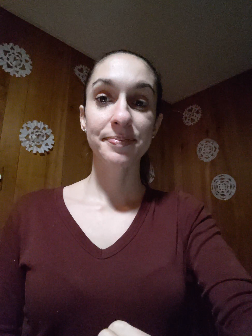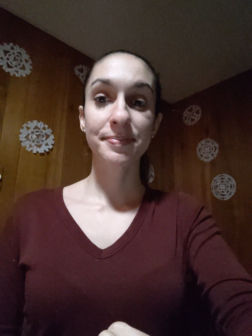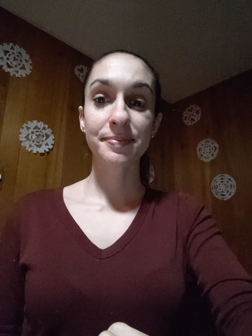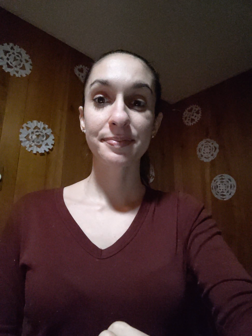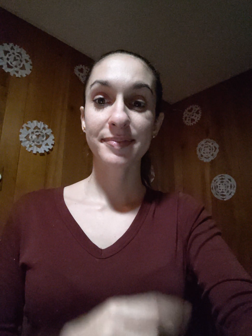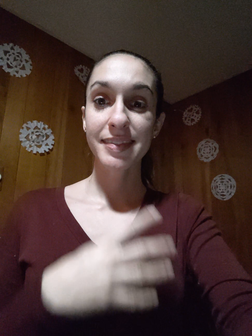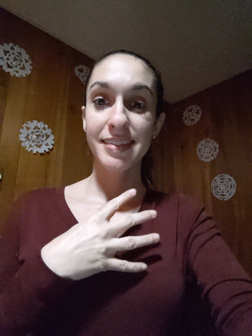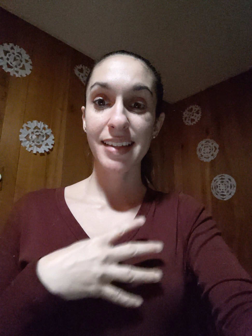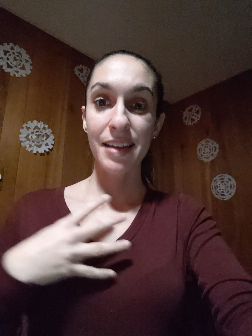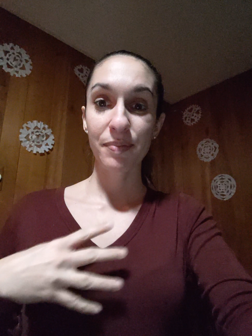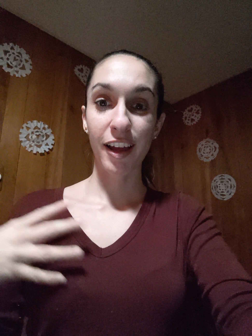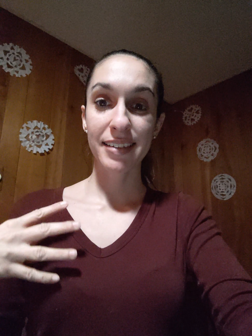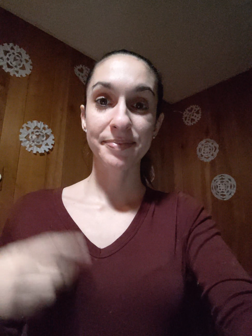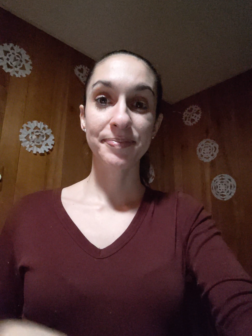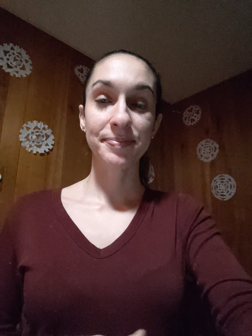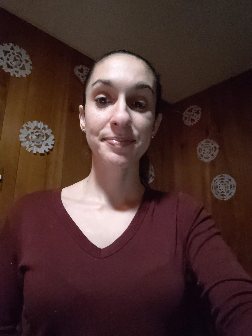zebra